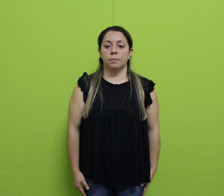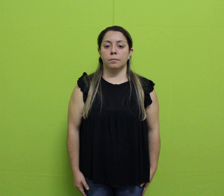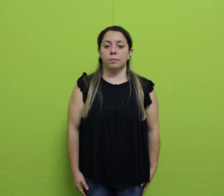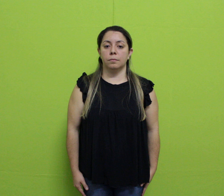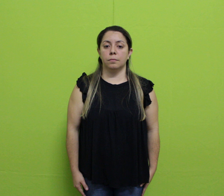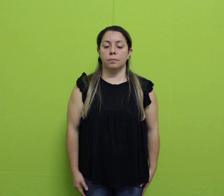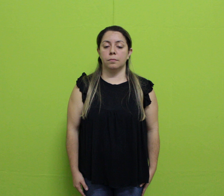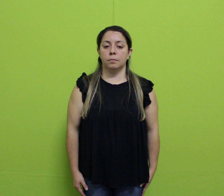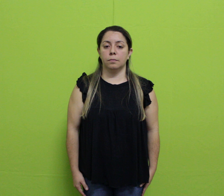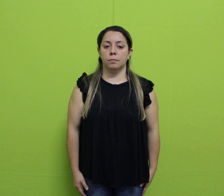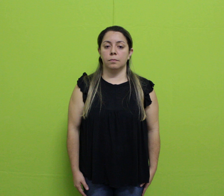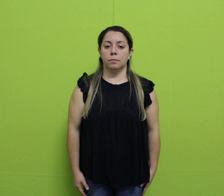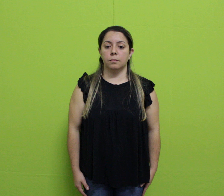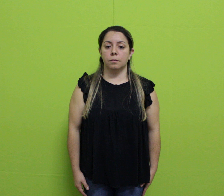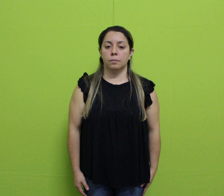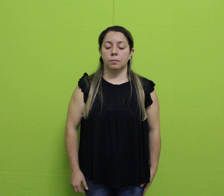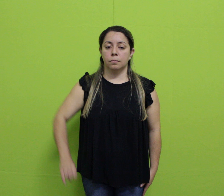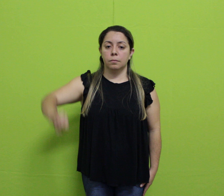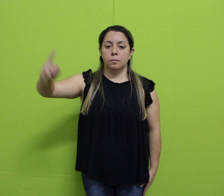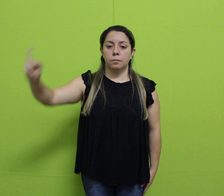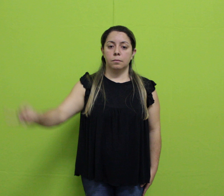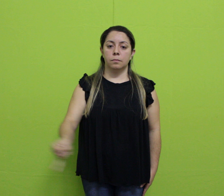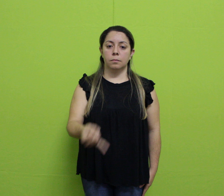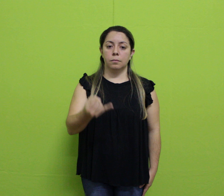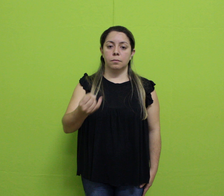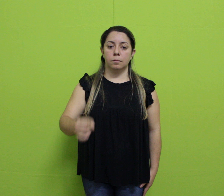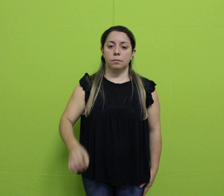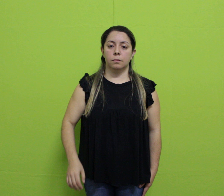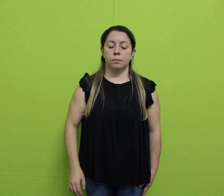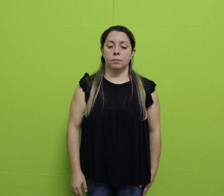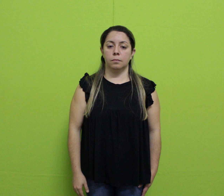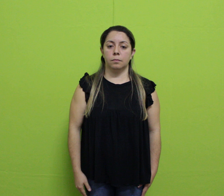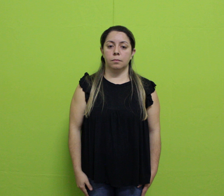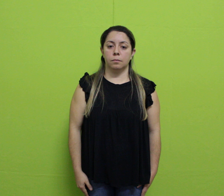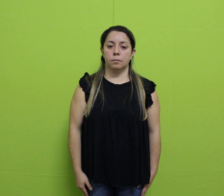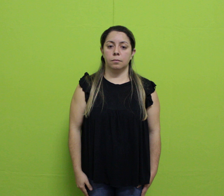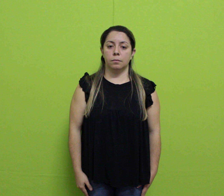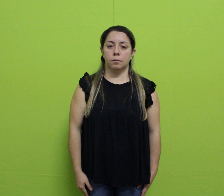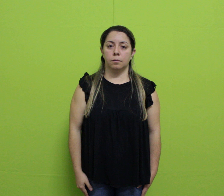aproveitar